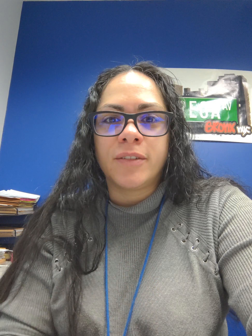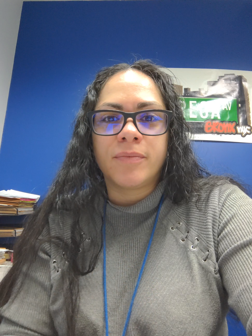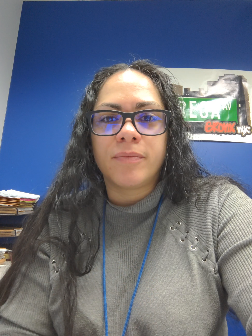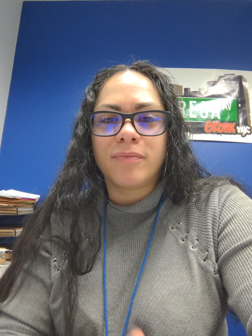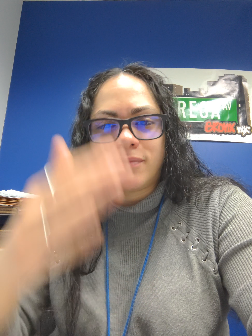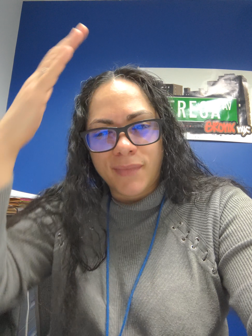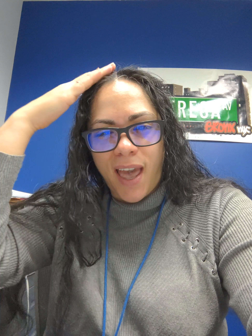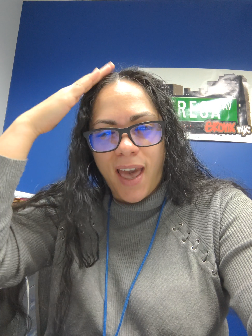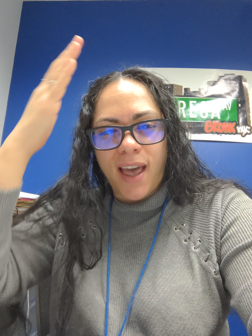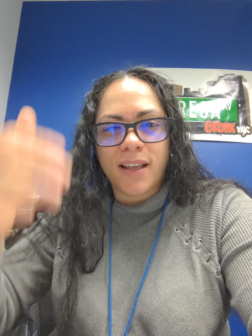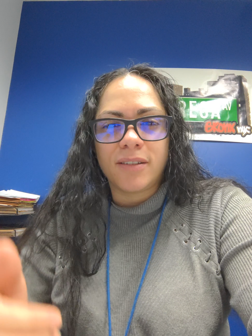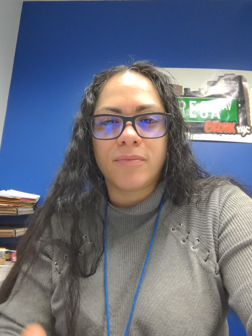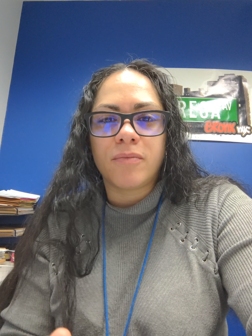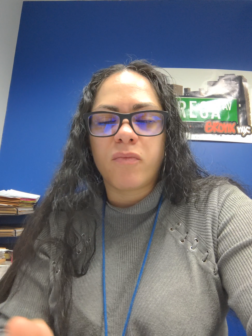hat